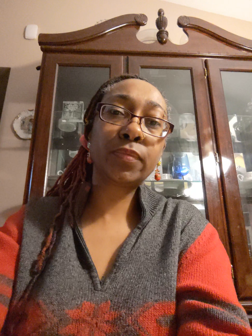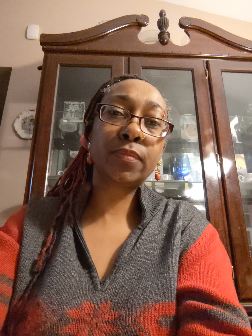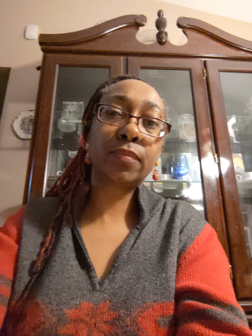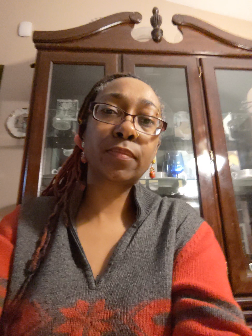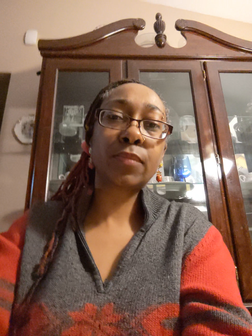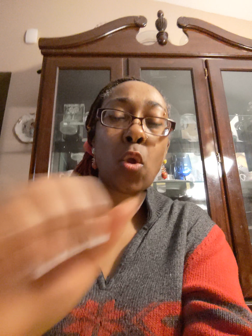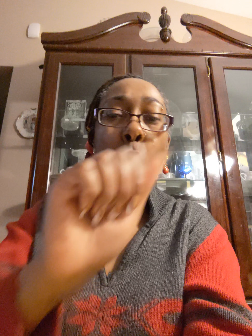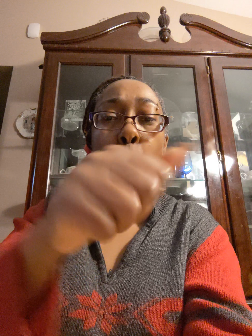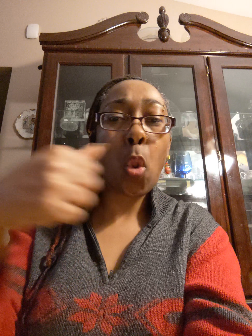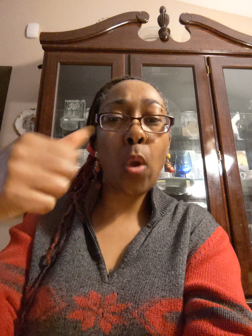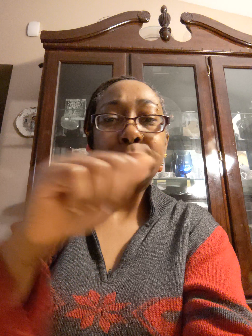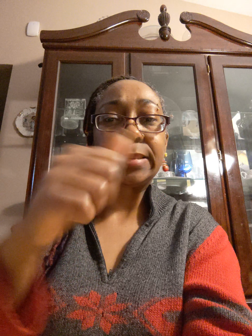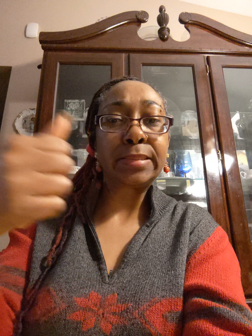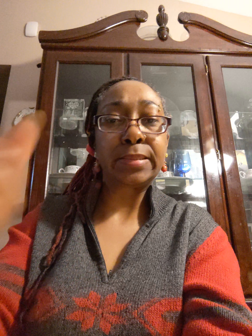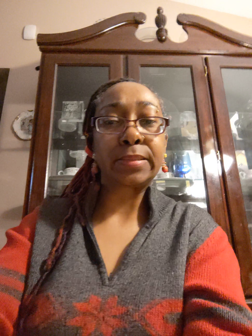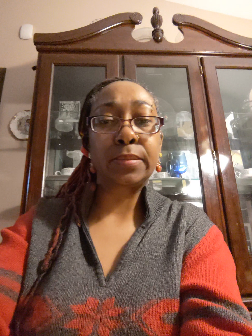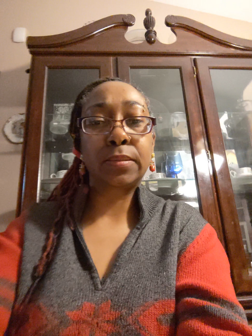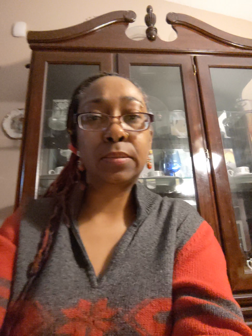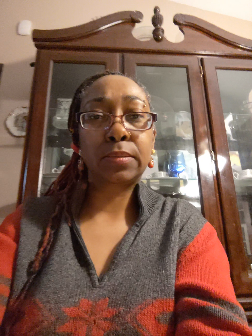closet